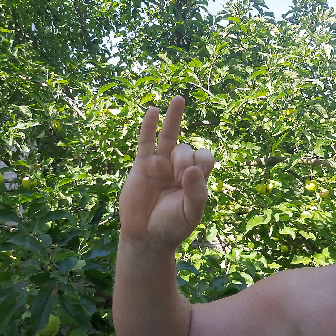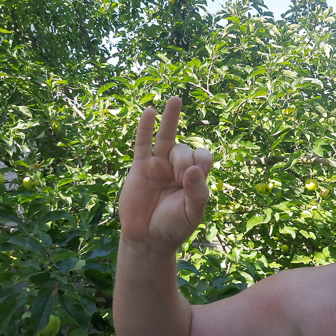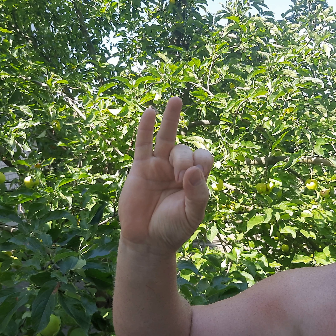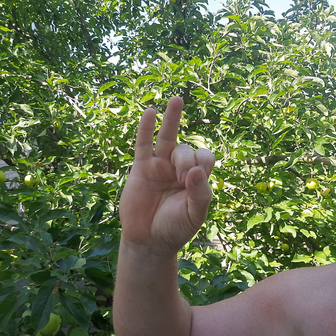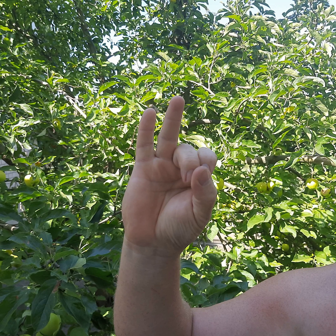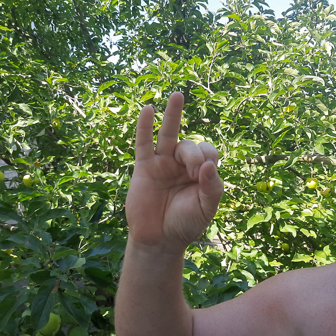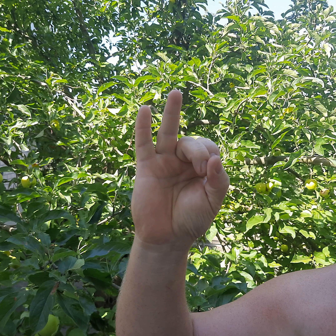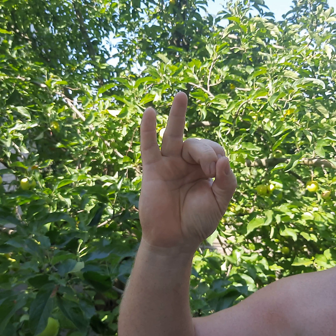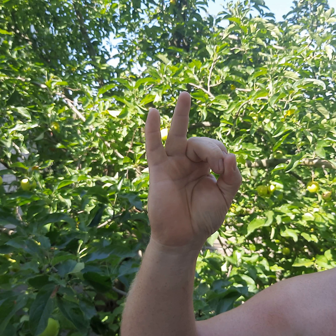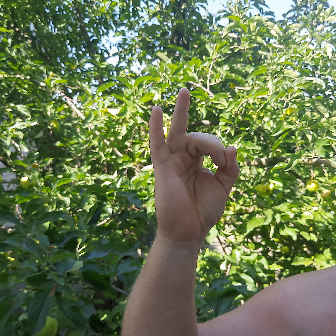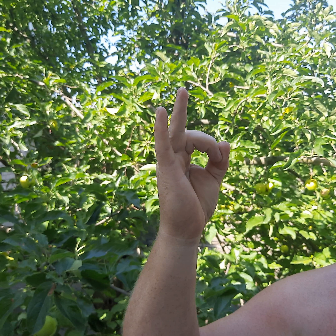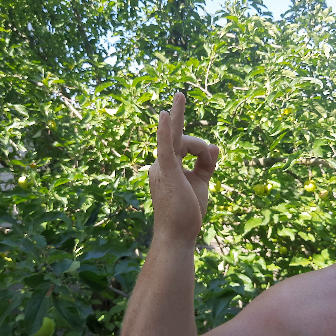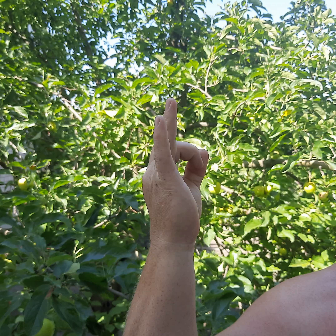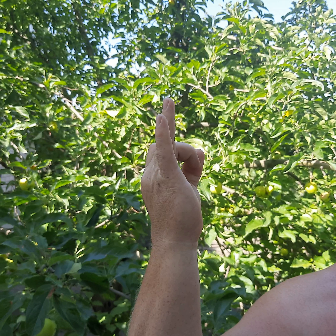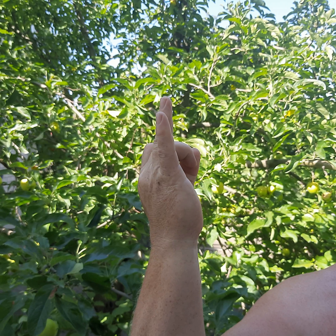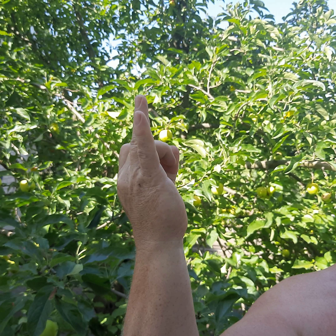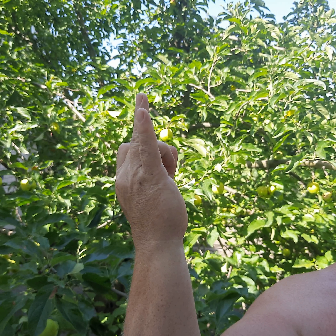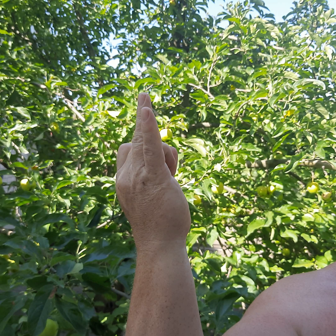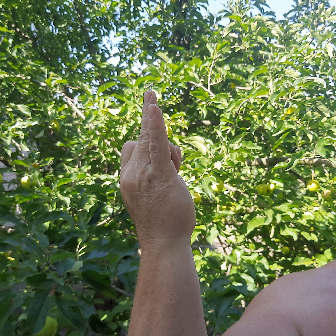Й